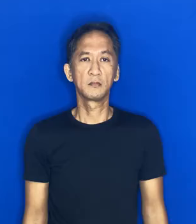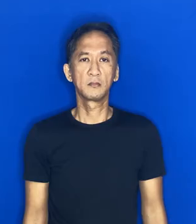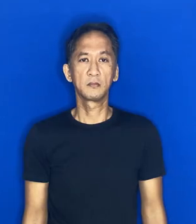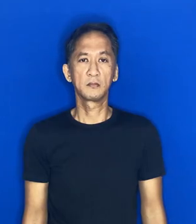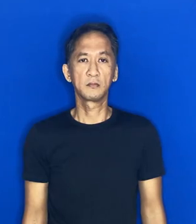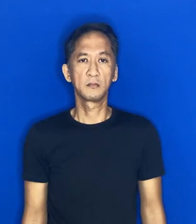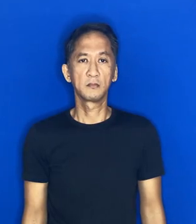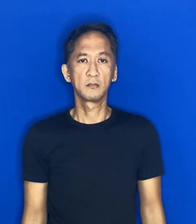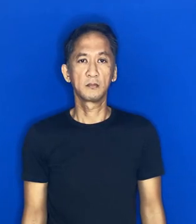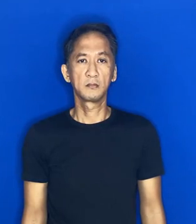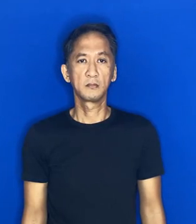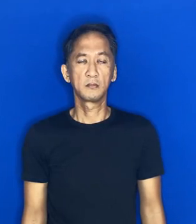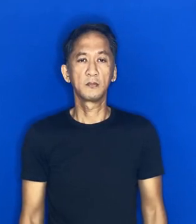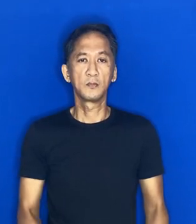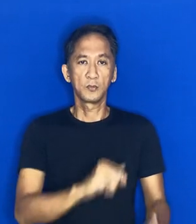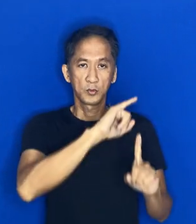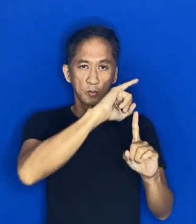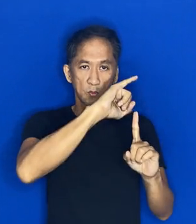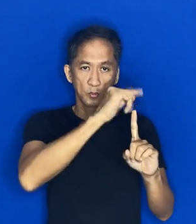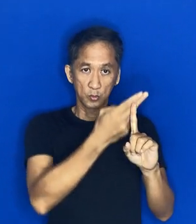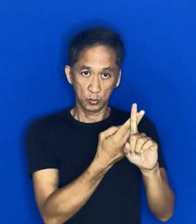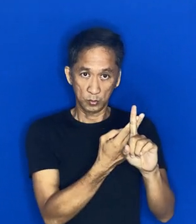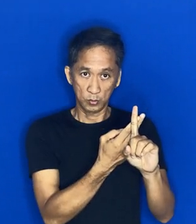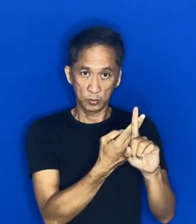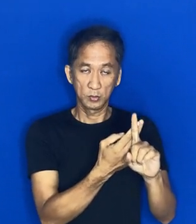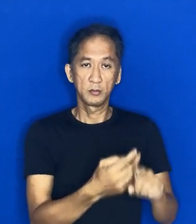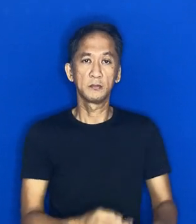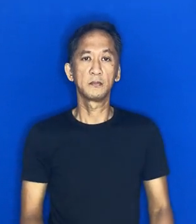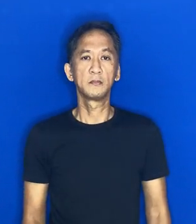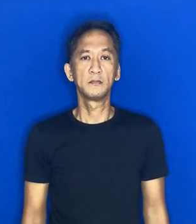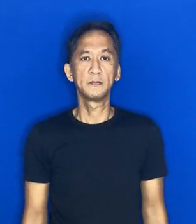june